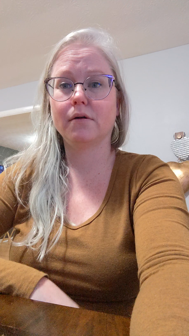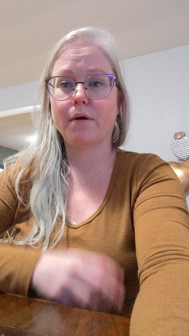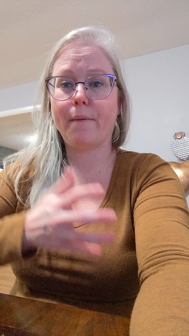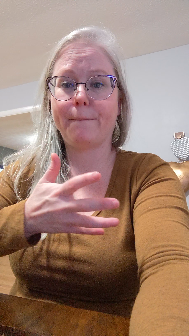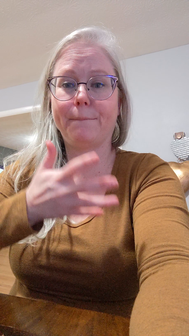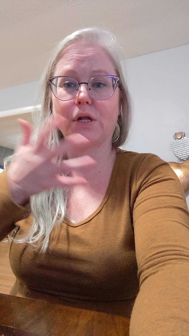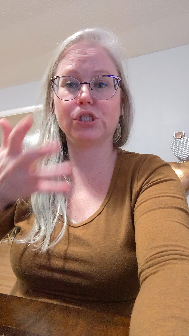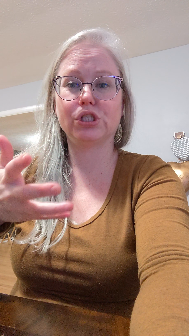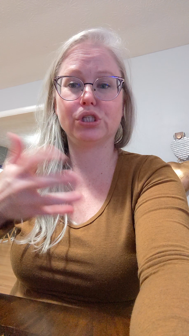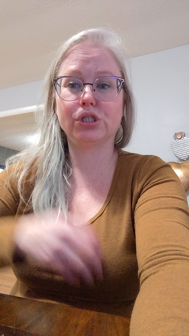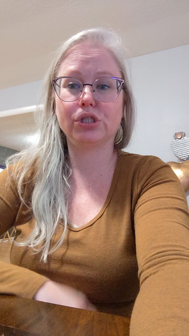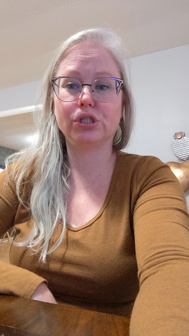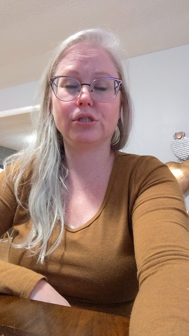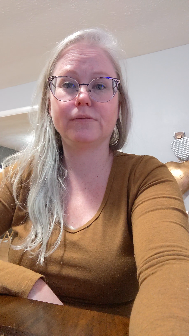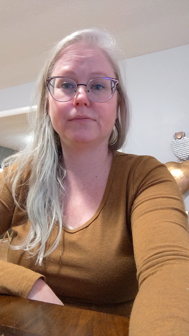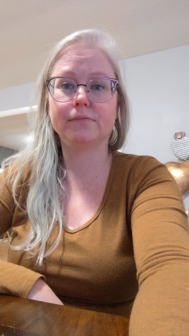much